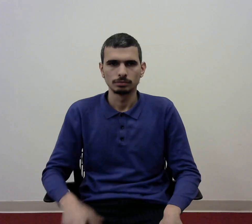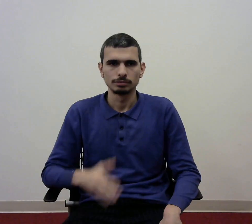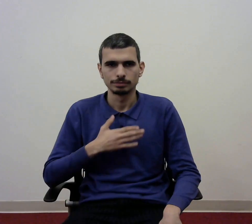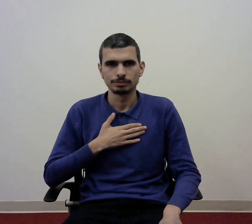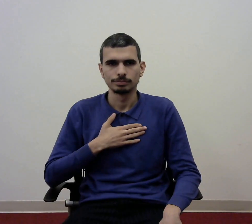mən